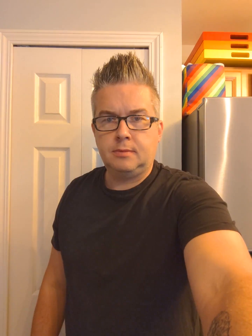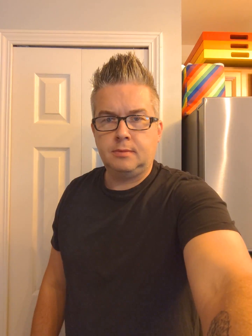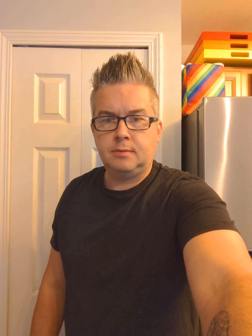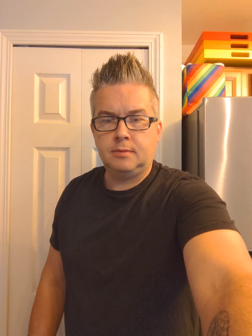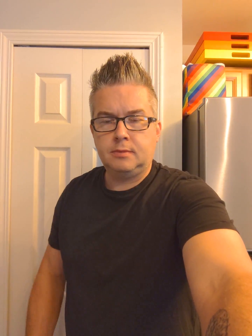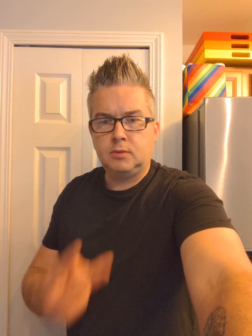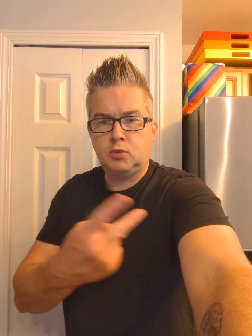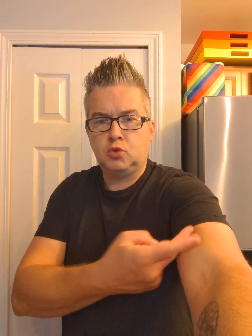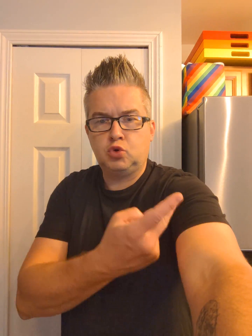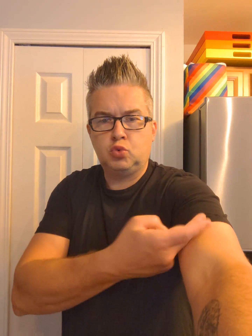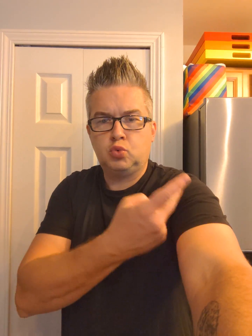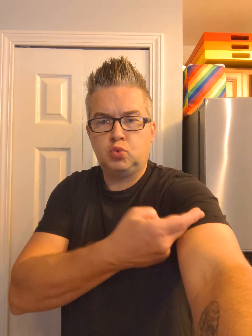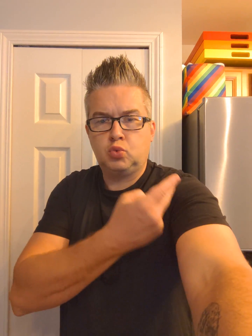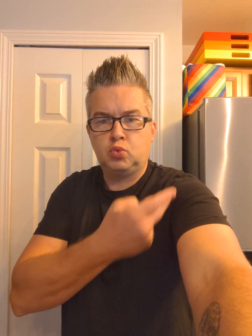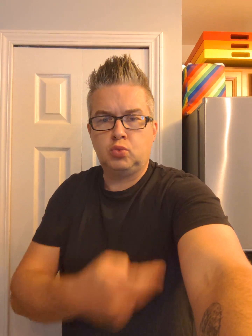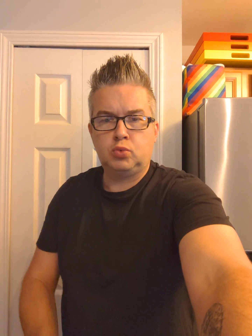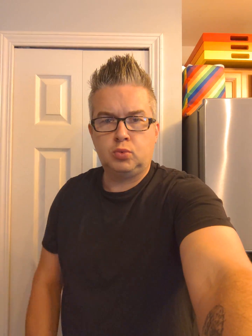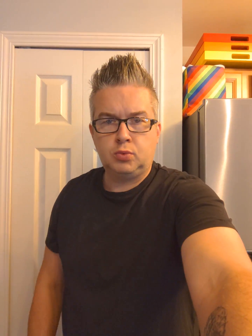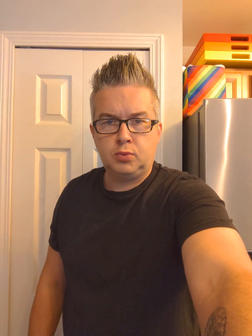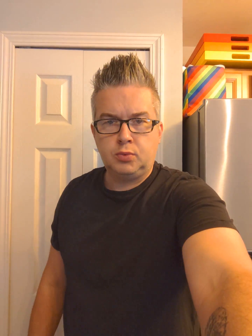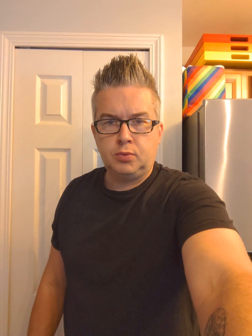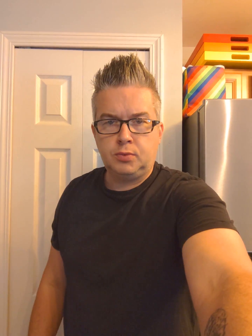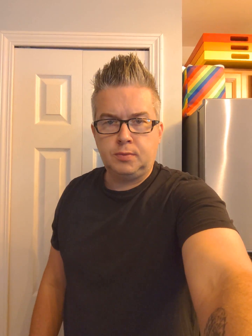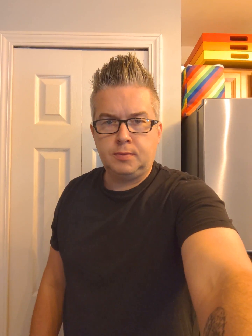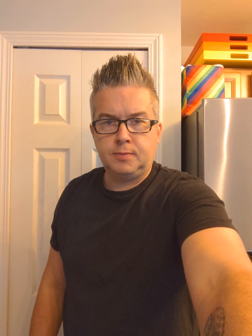sheep